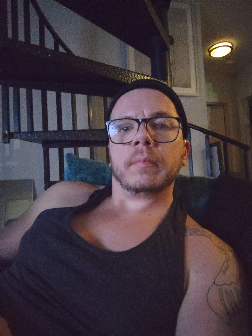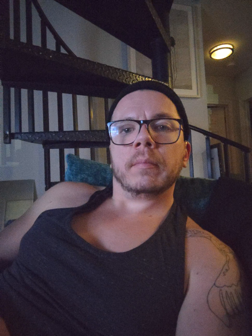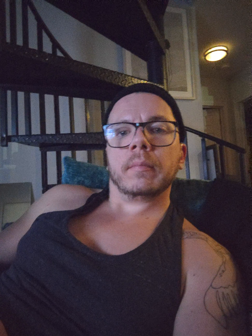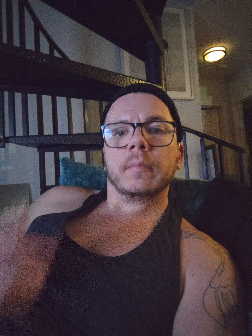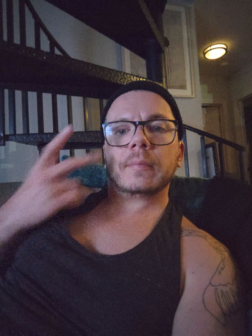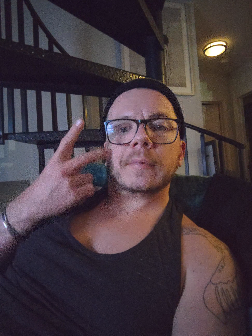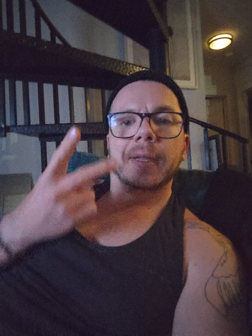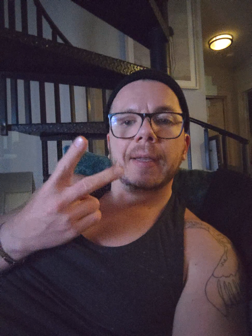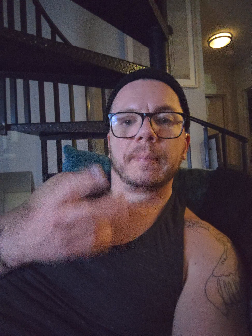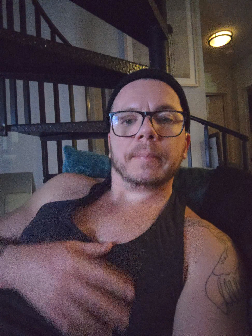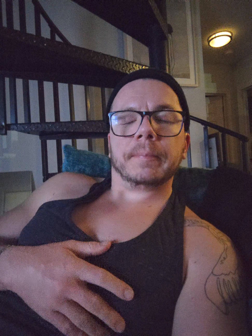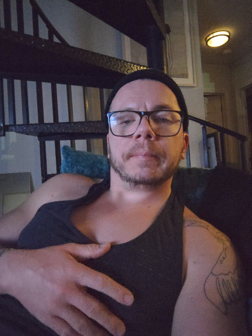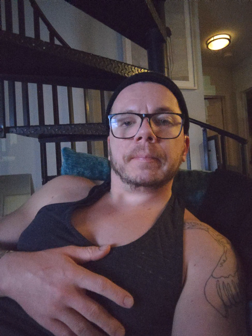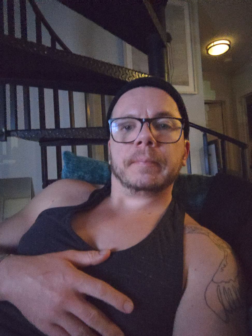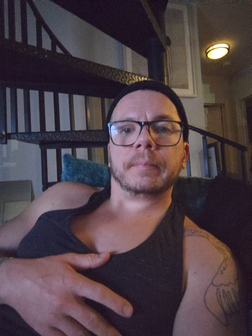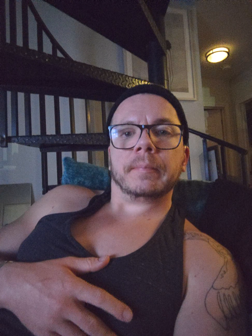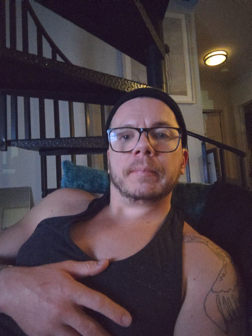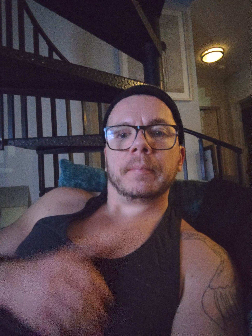see